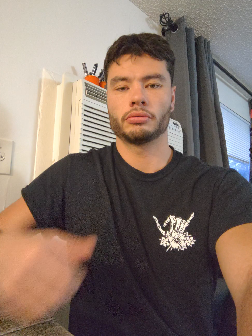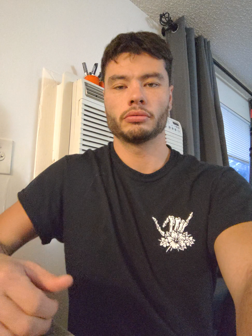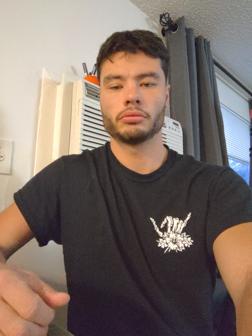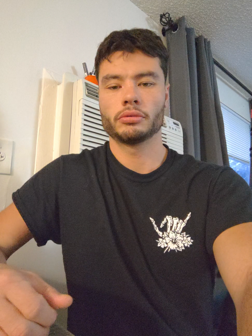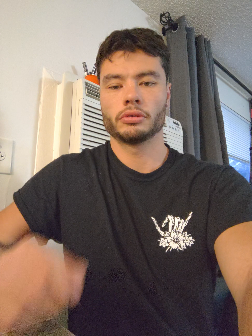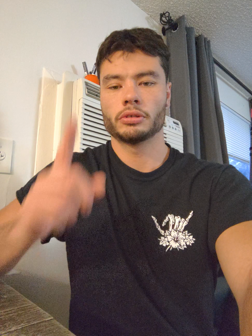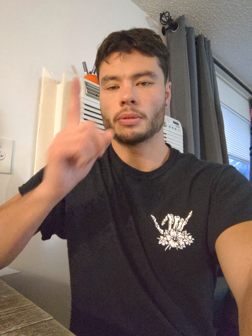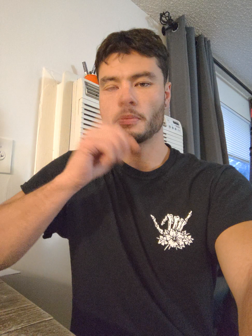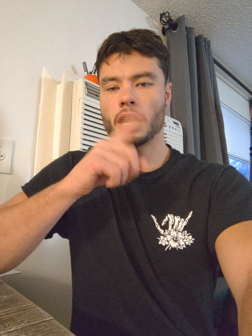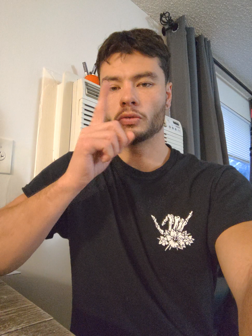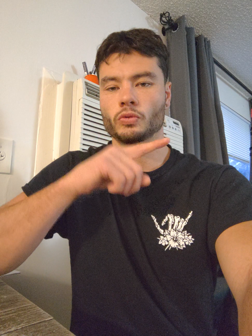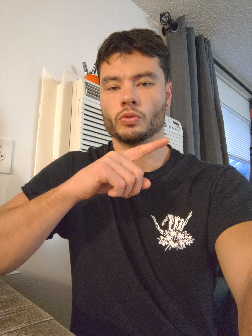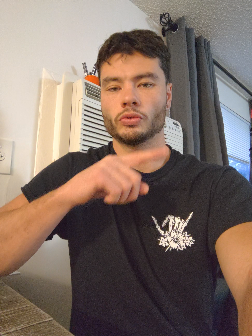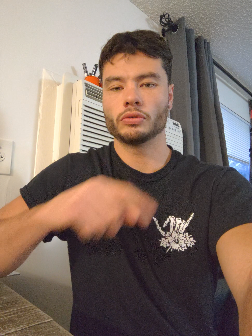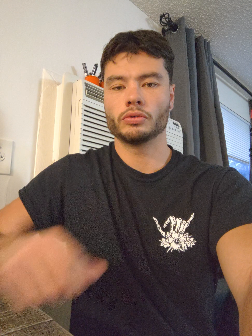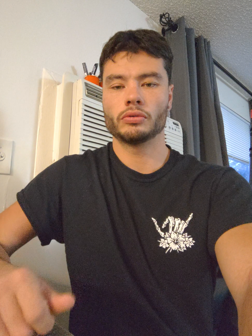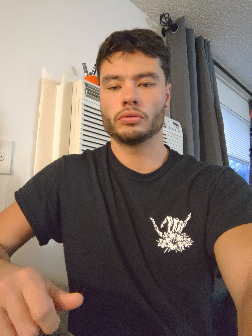mouse